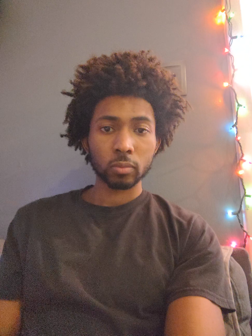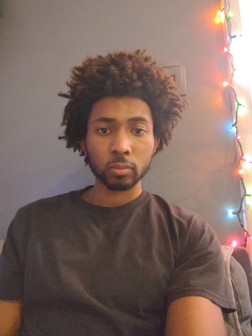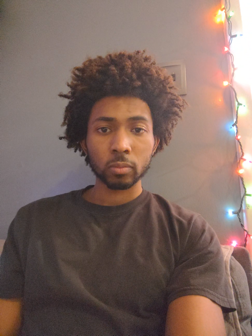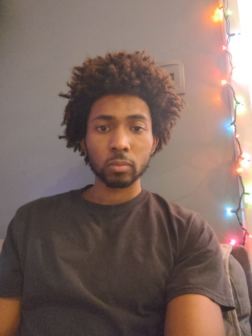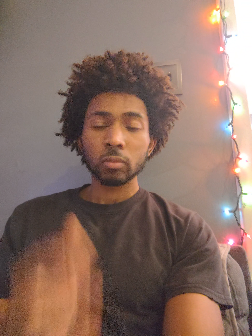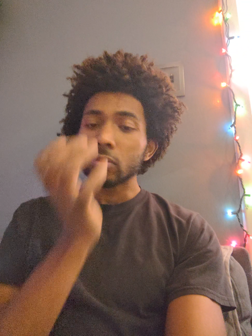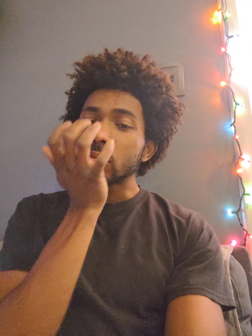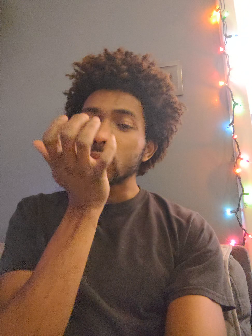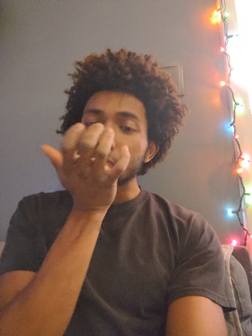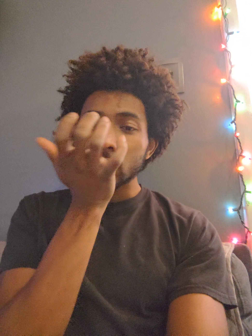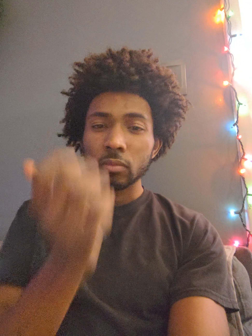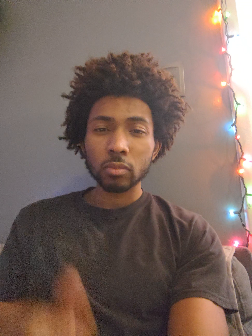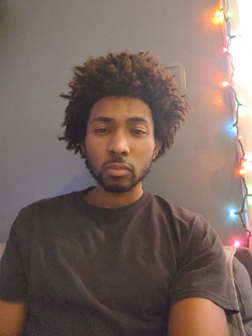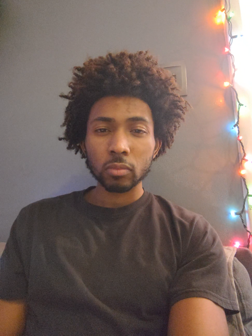grass